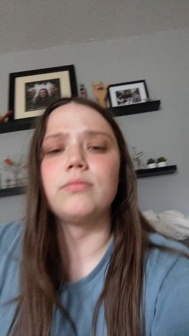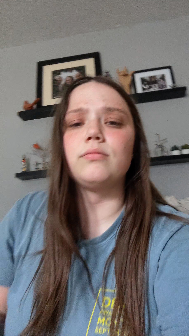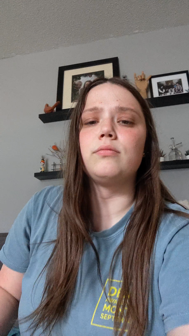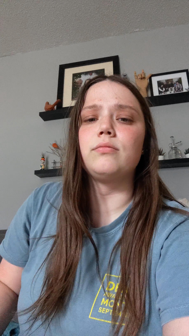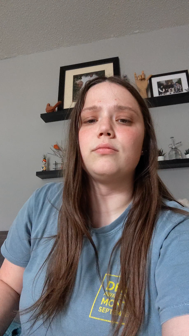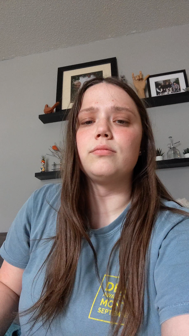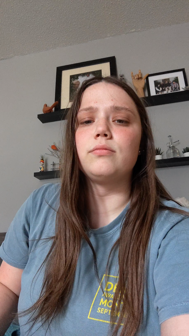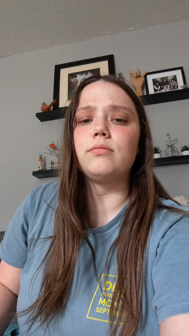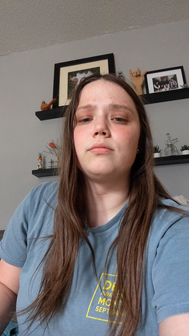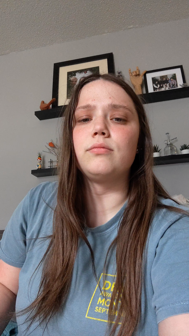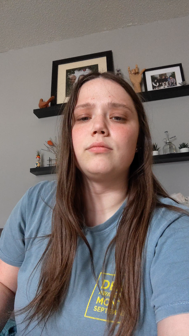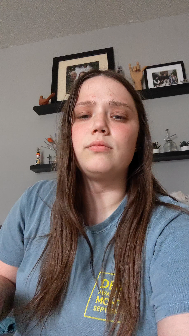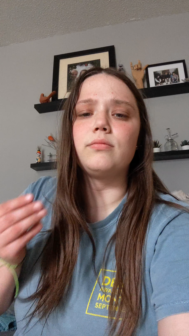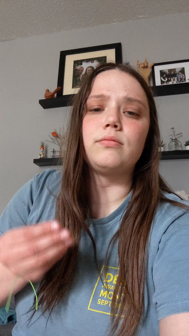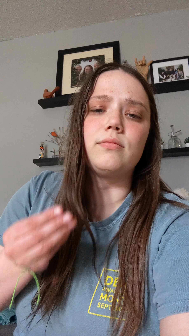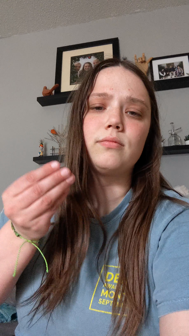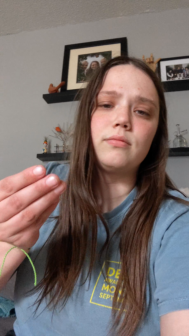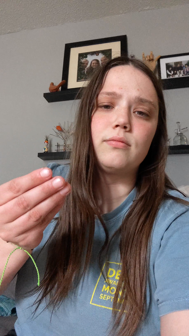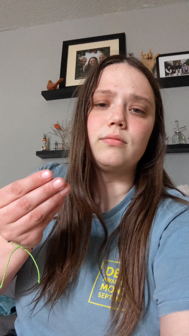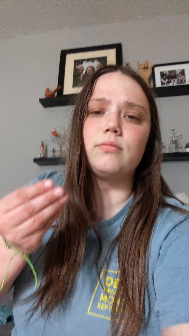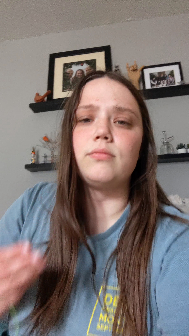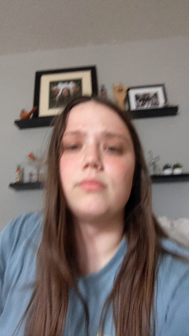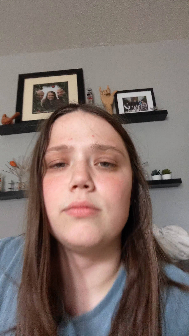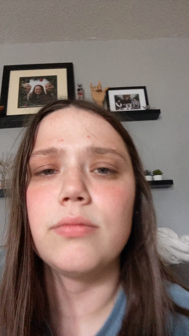buy